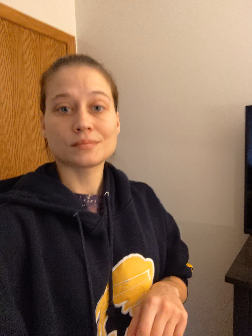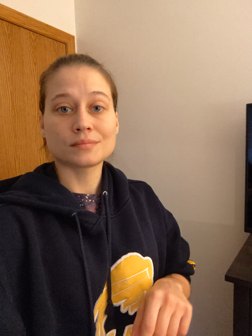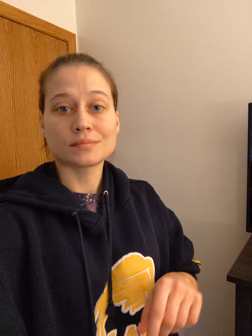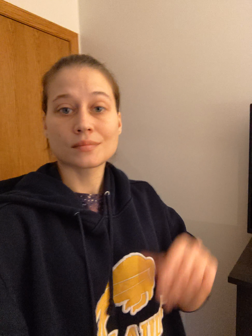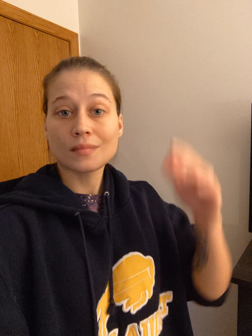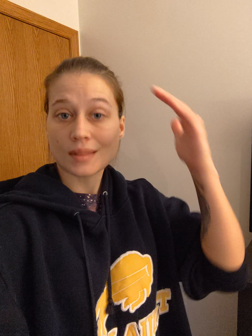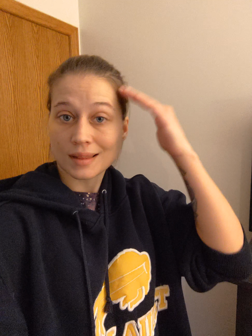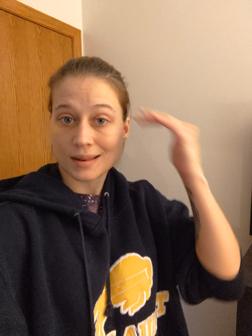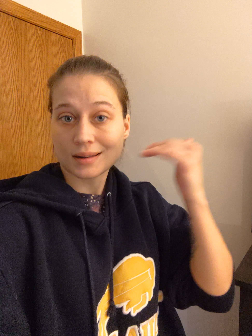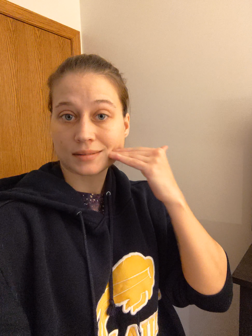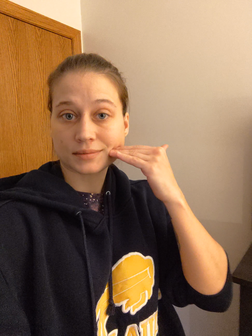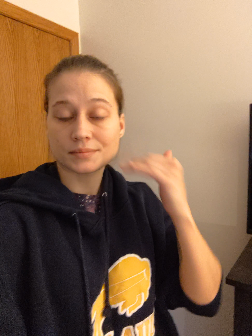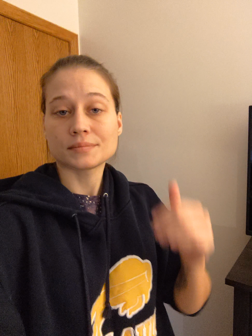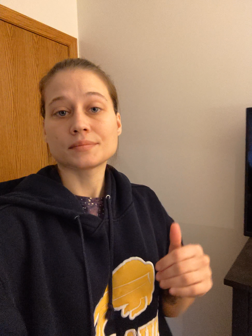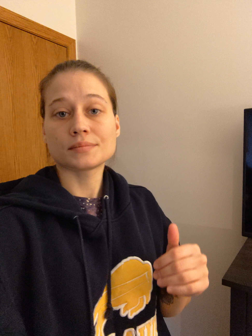head